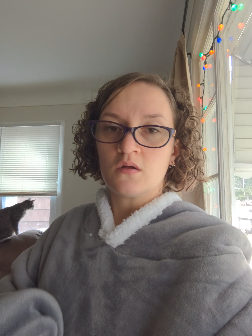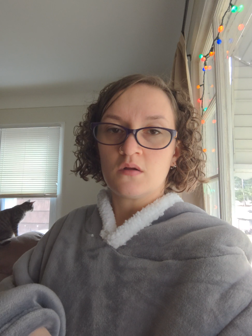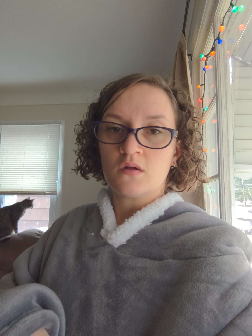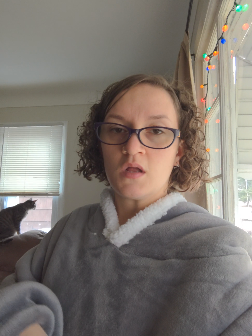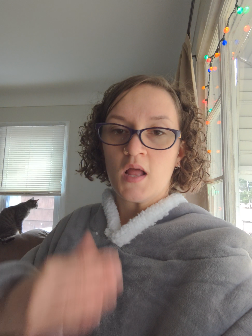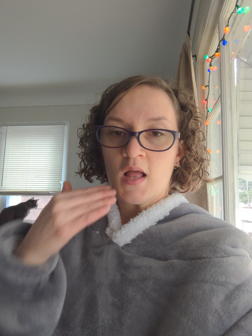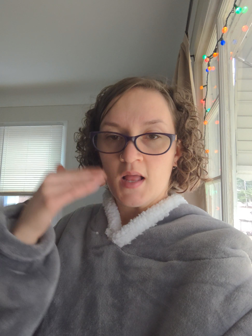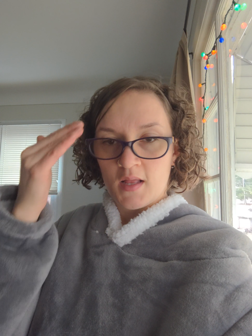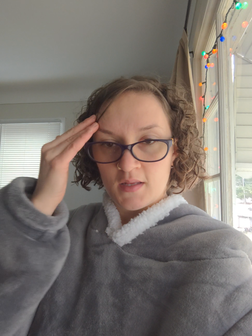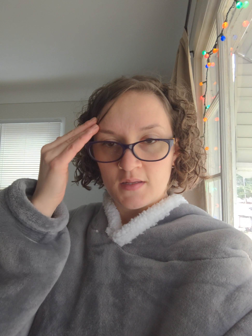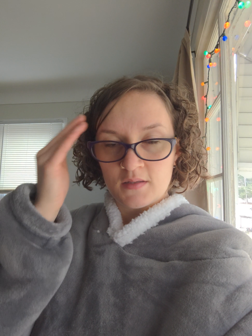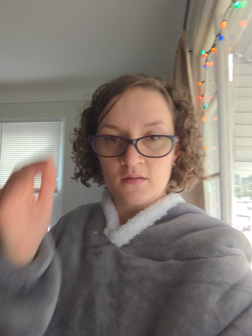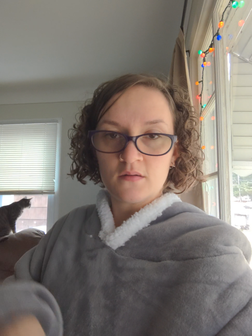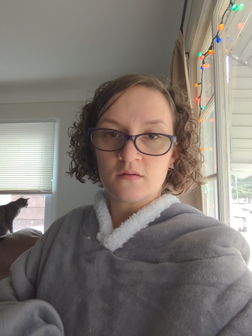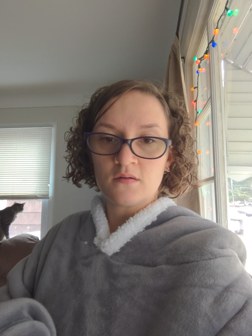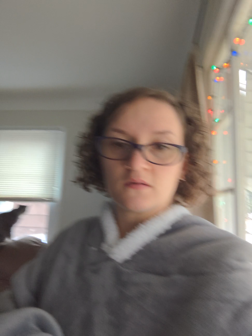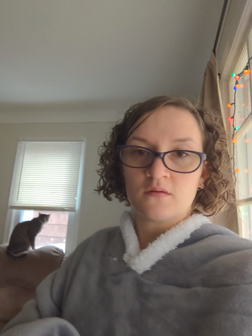head